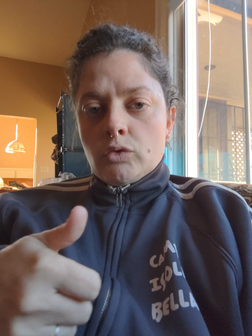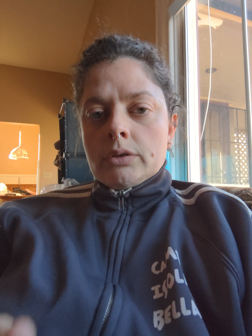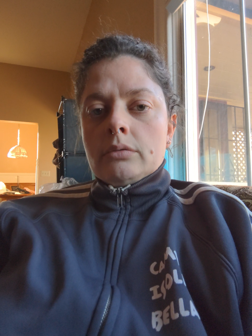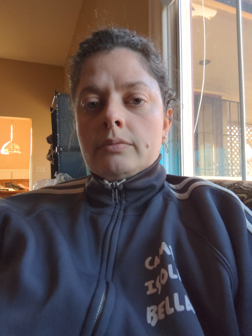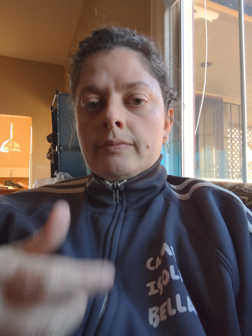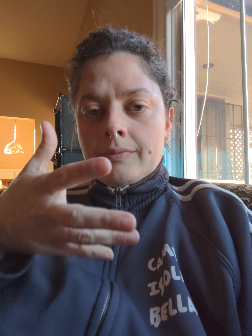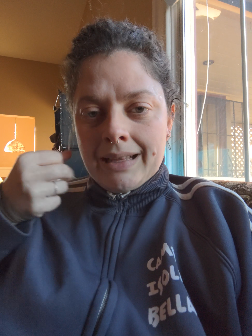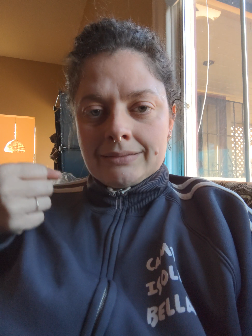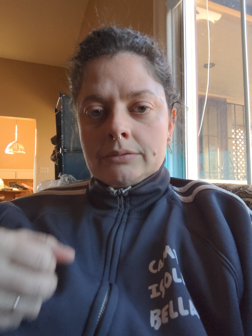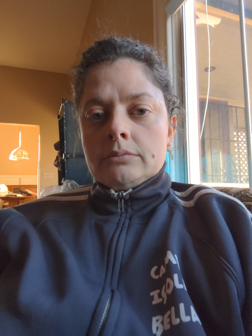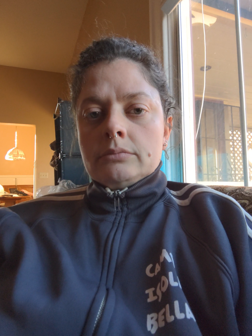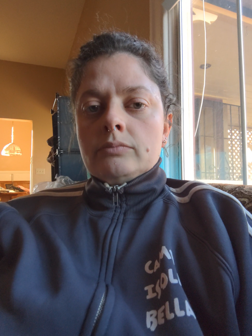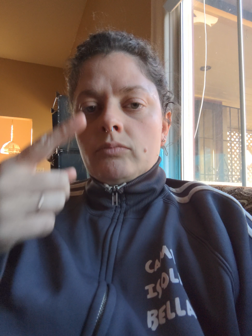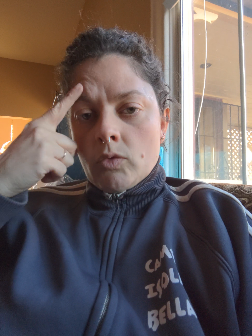fast